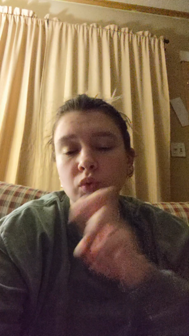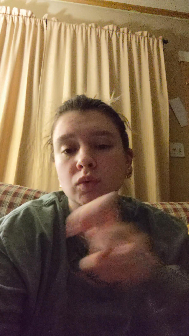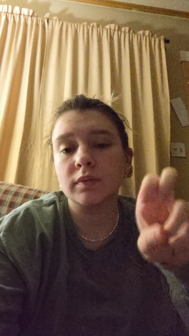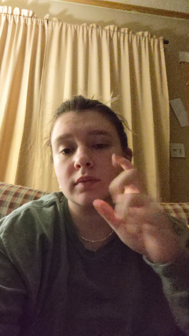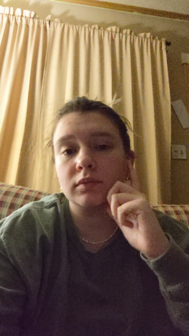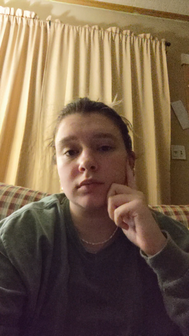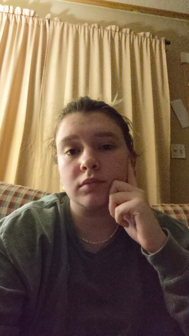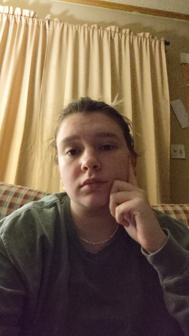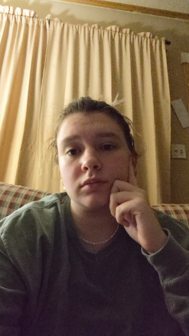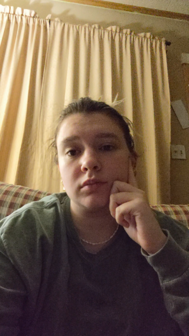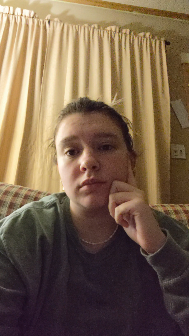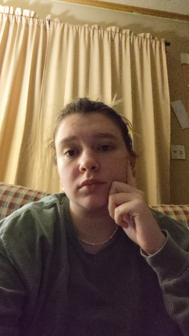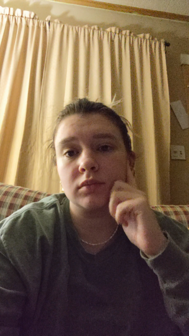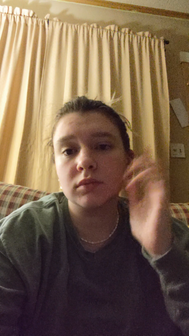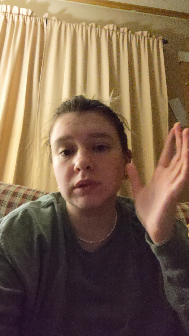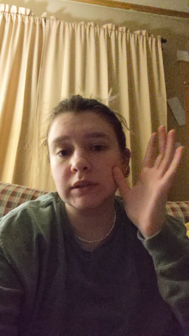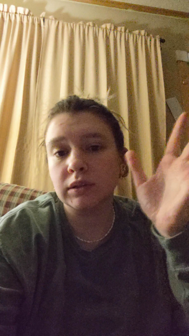deer